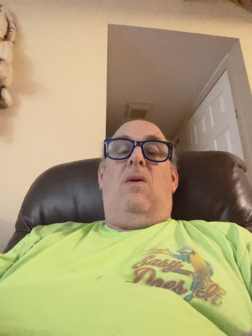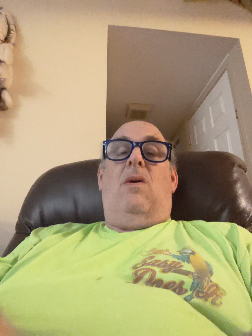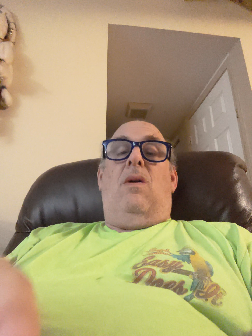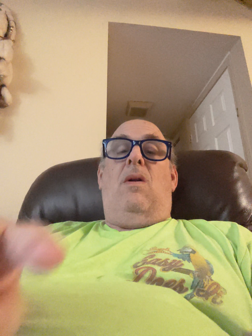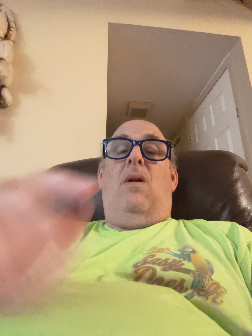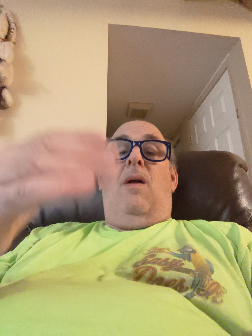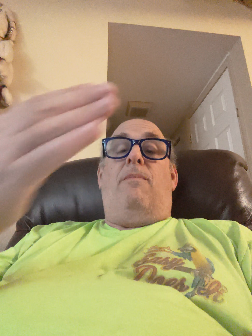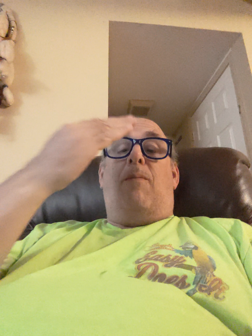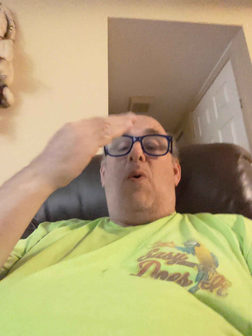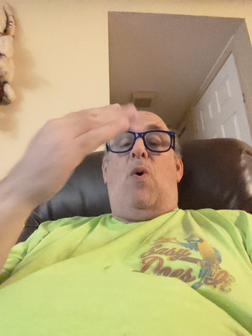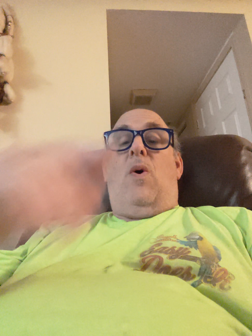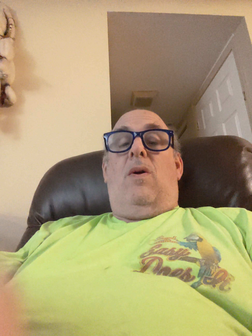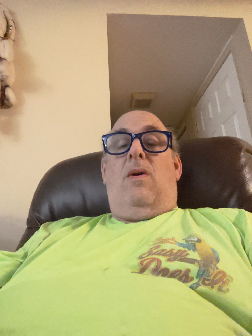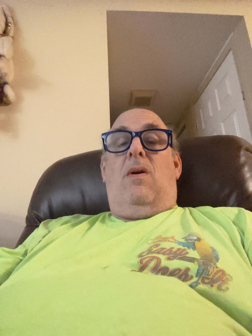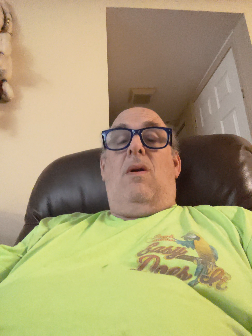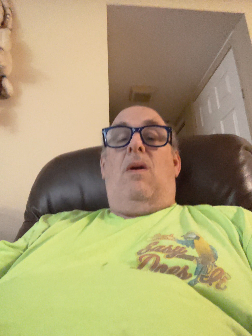morning